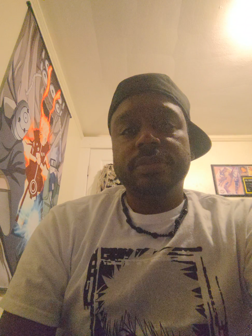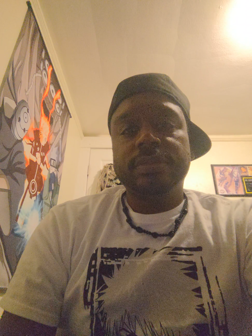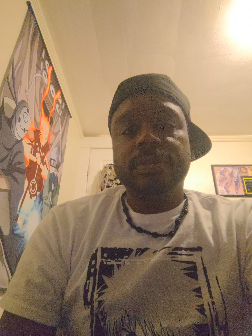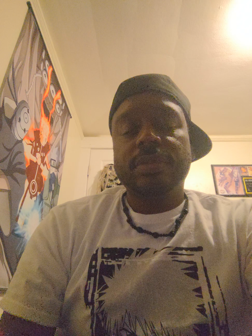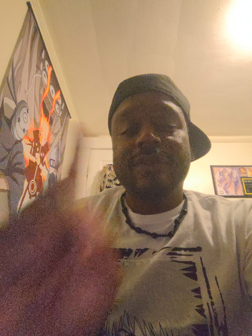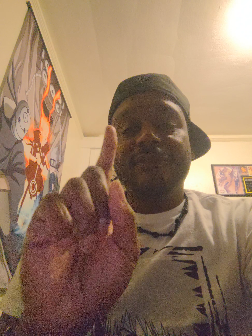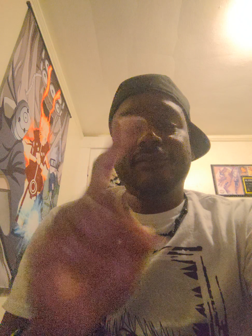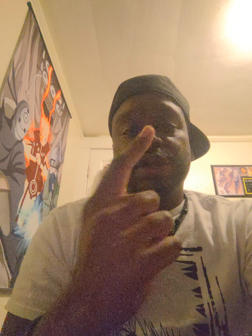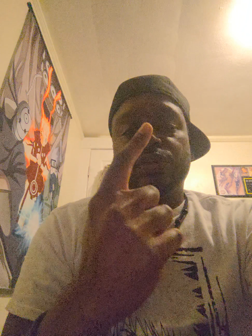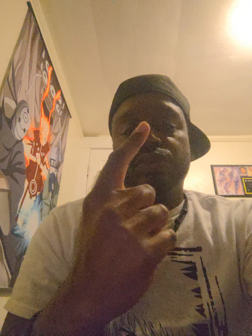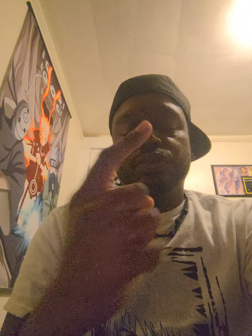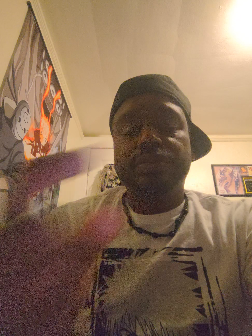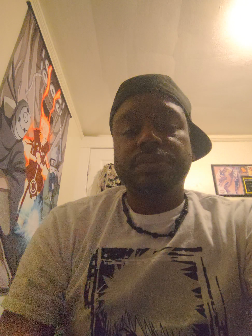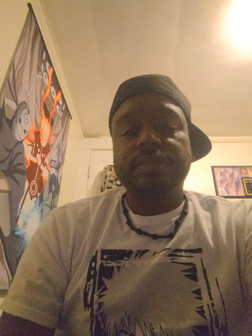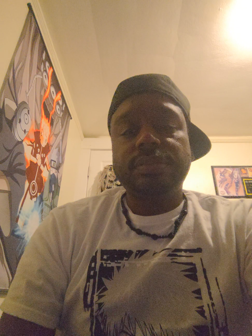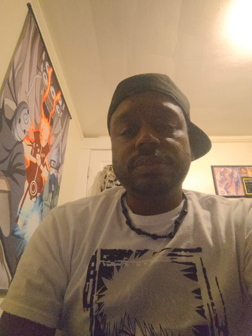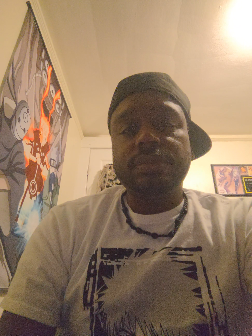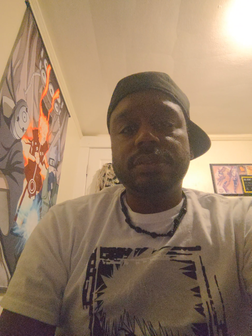first